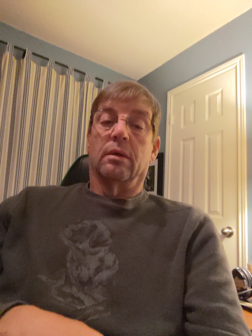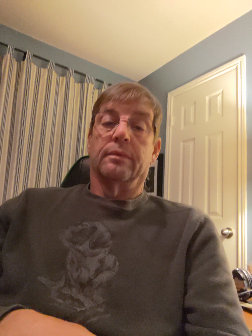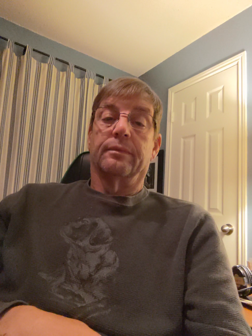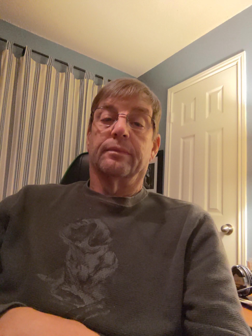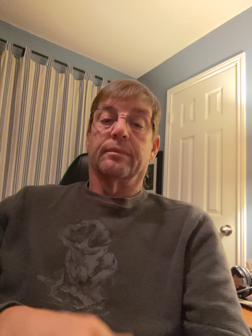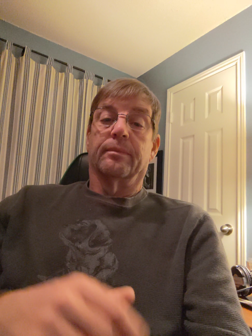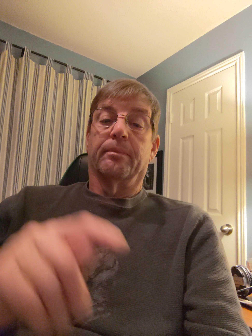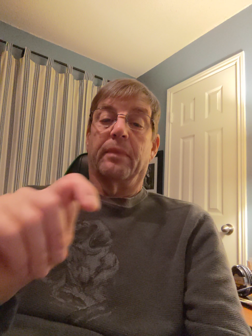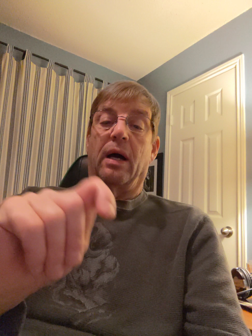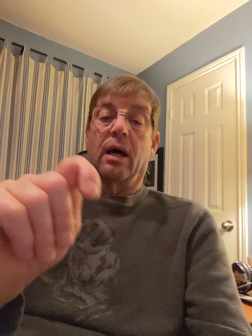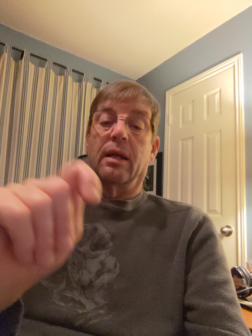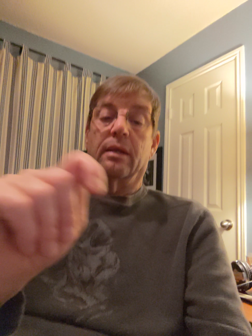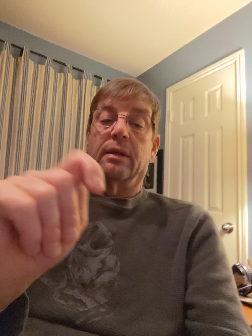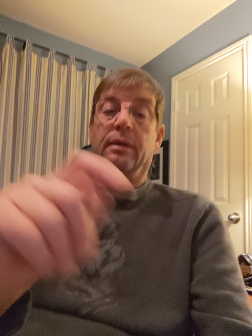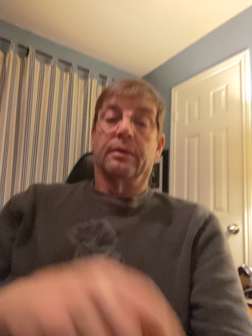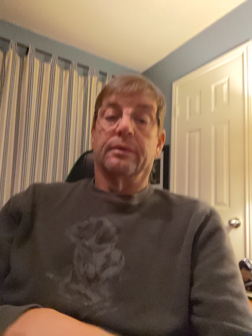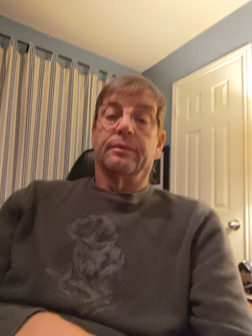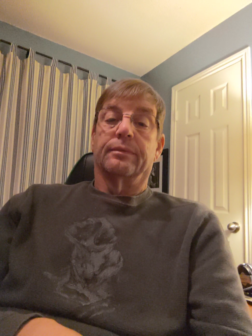potty